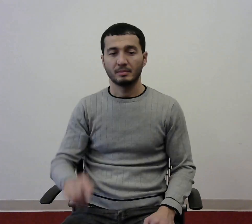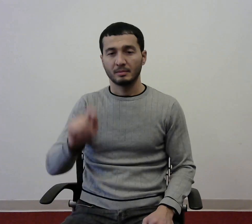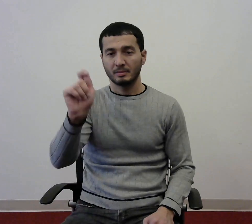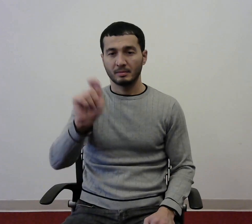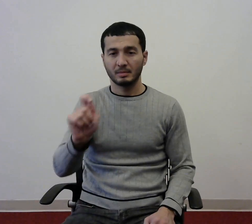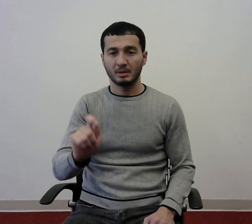bazar